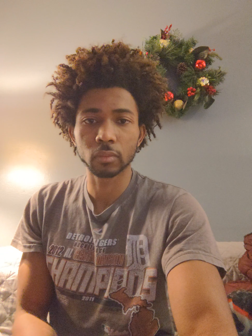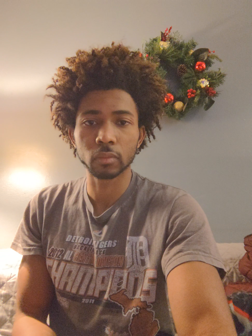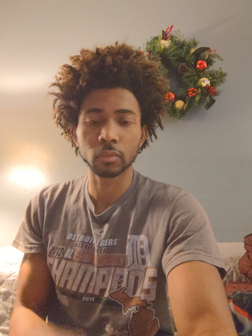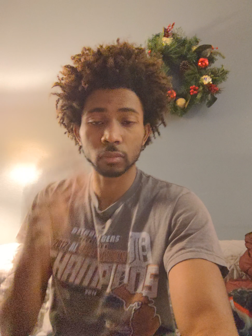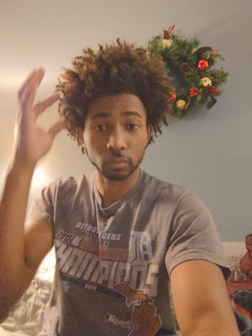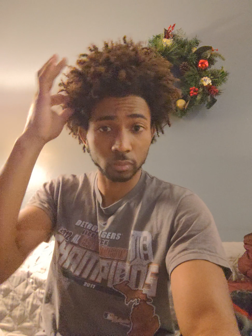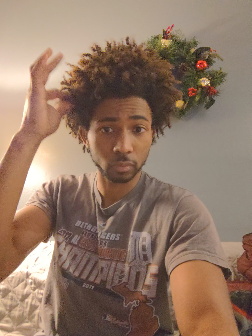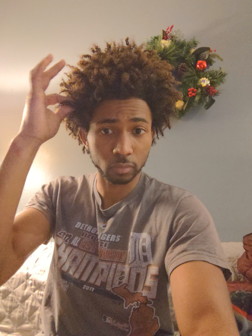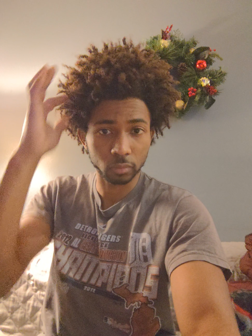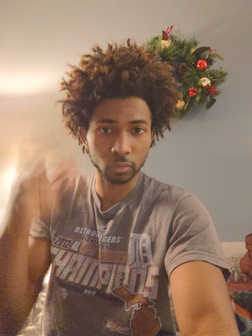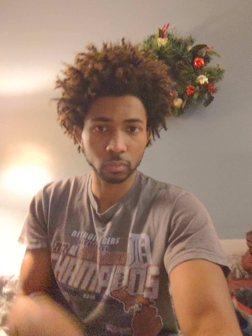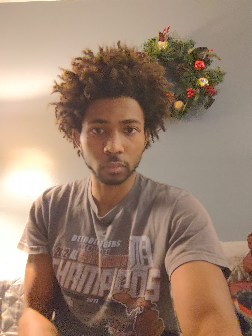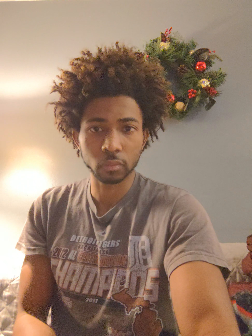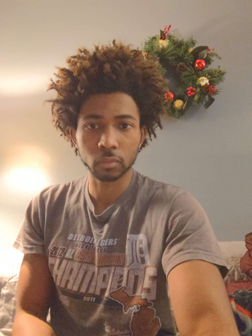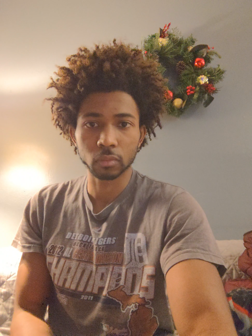hair